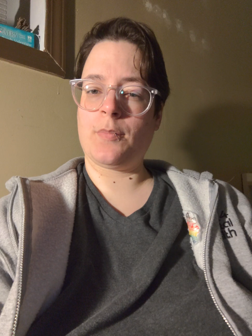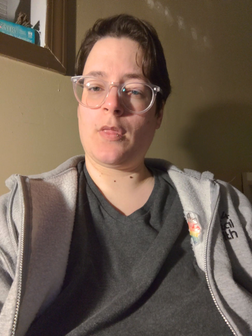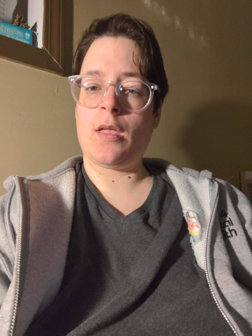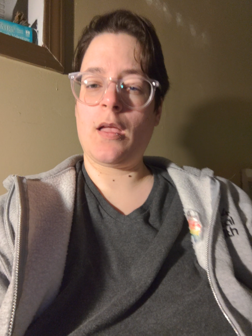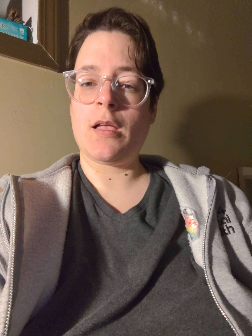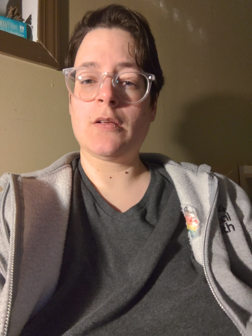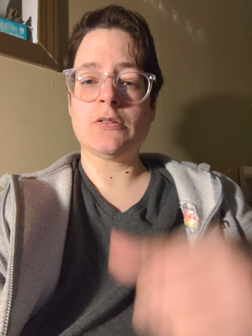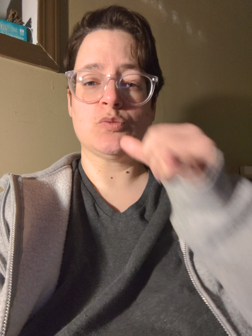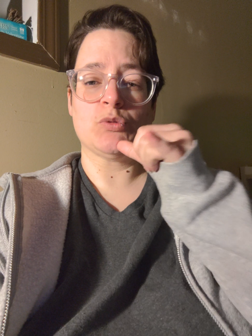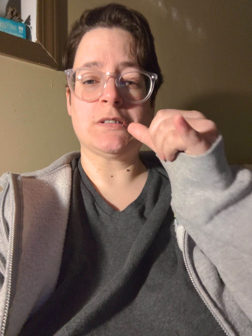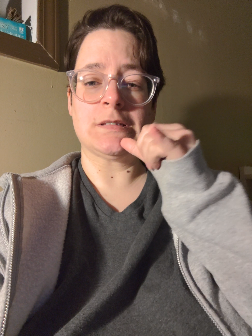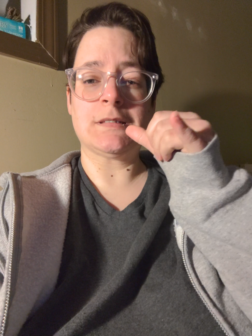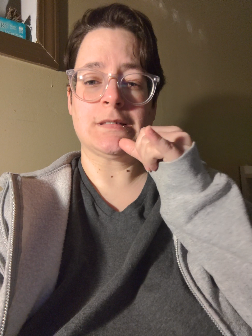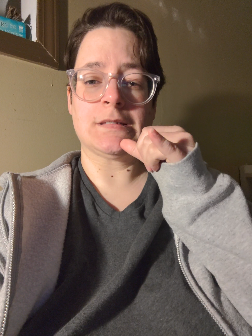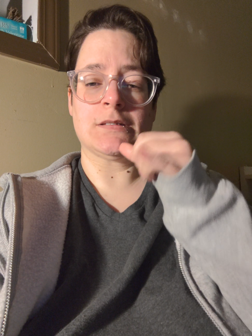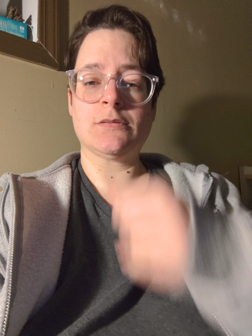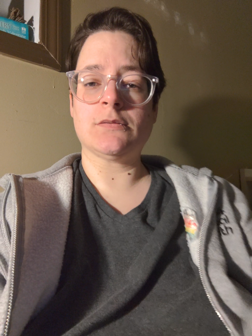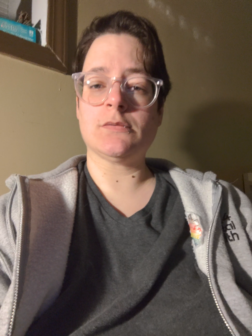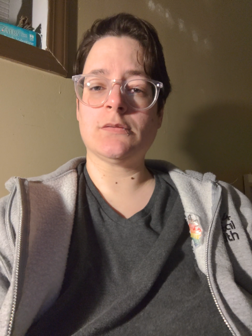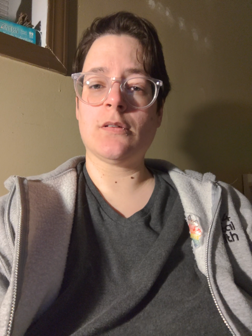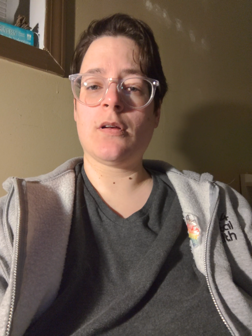drink